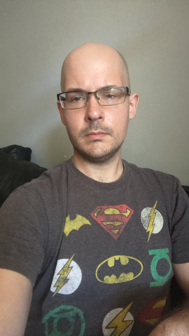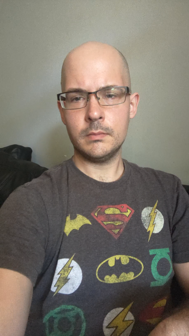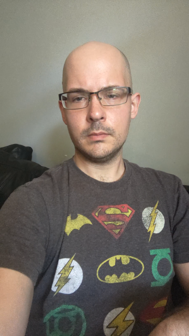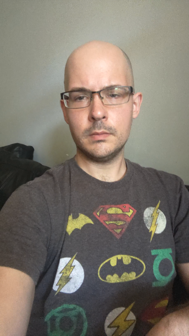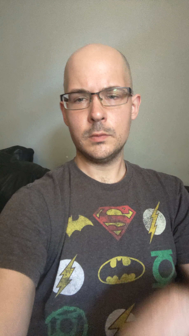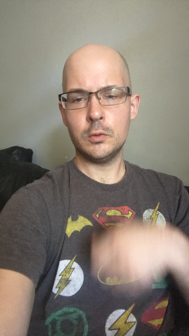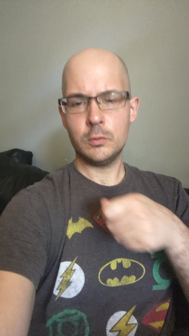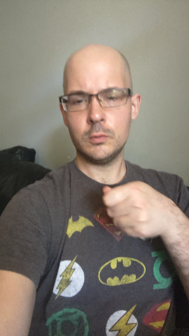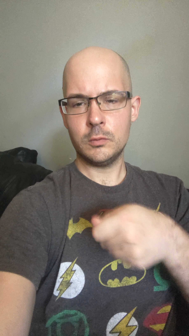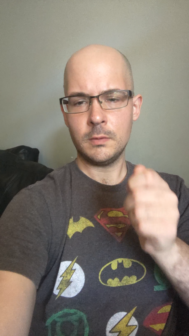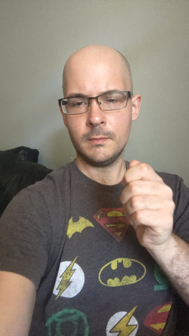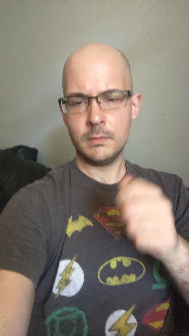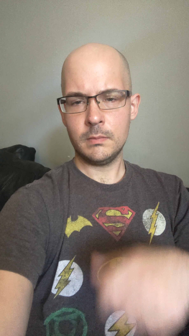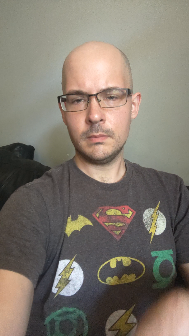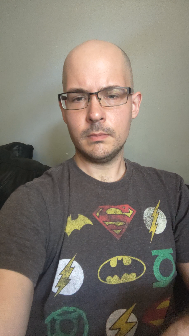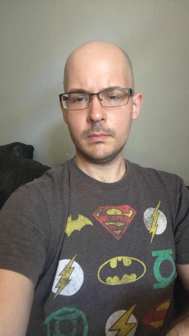shovel